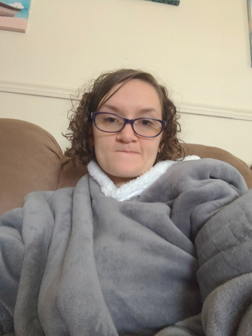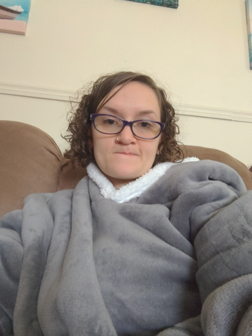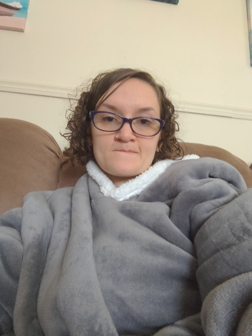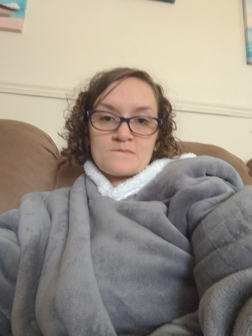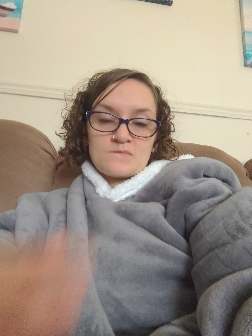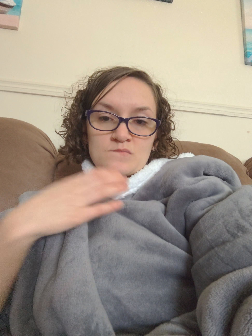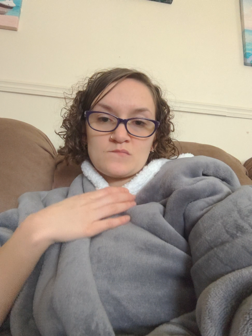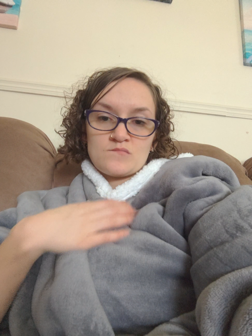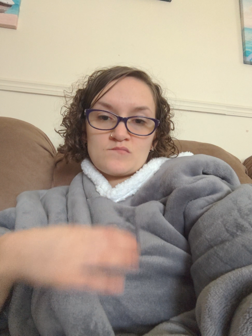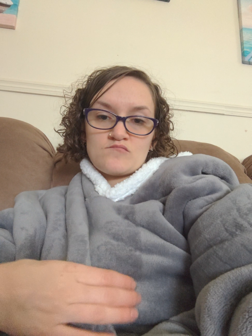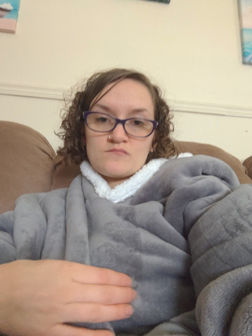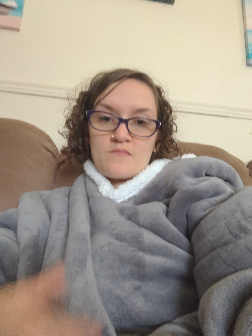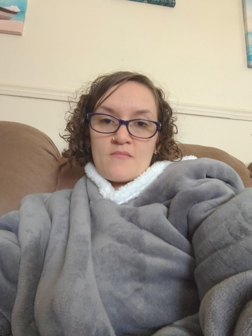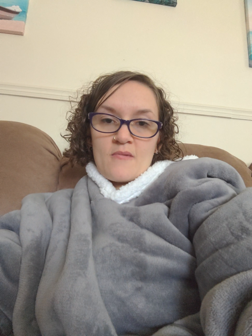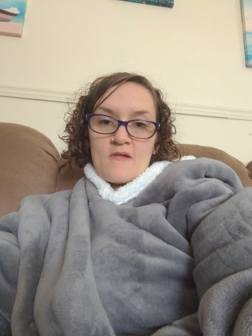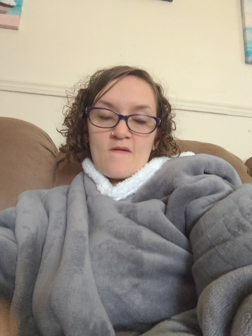hungry